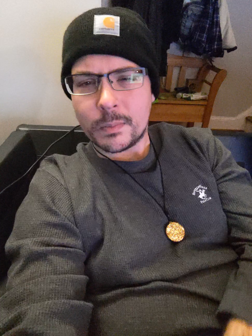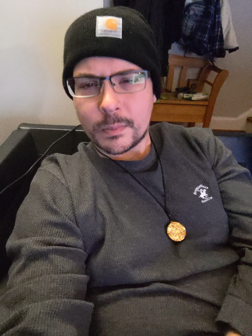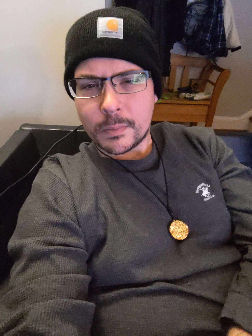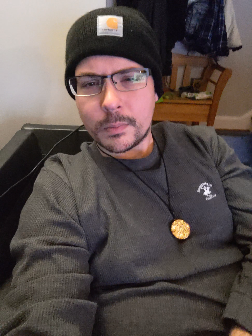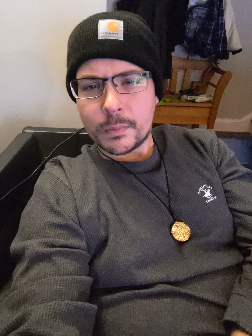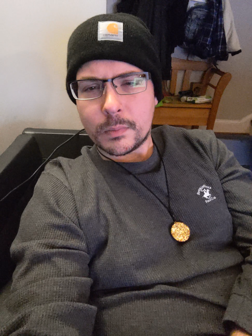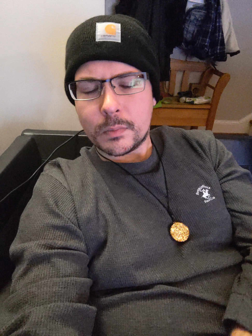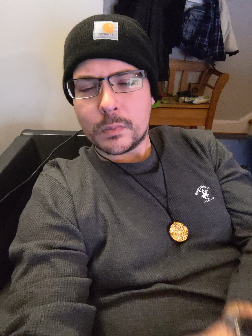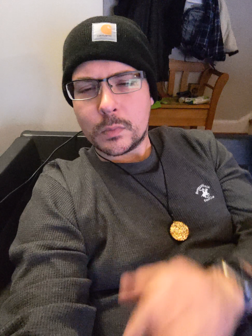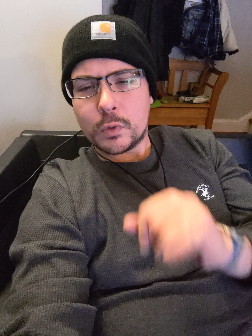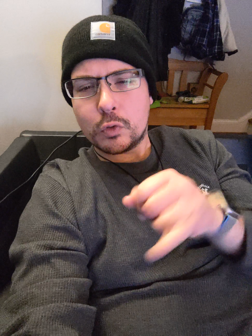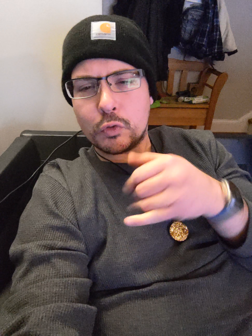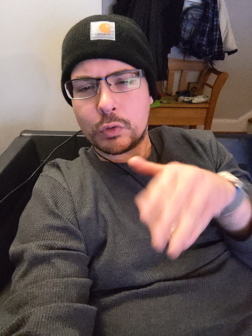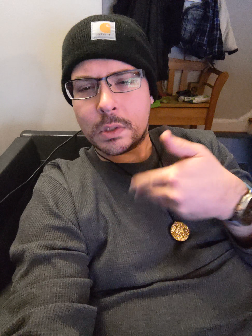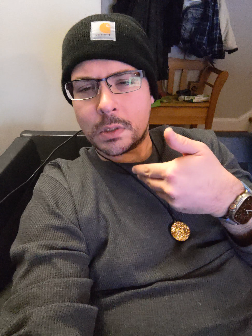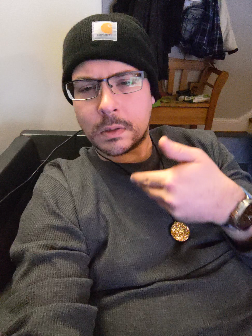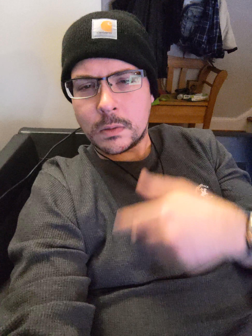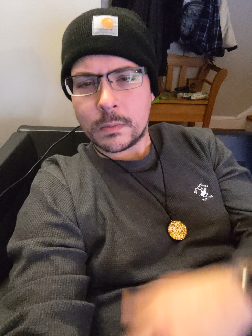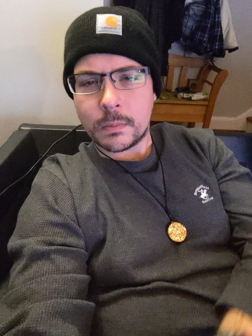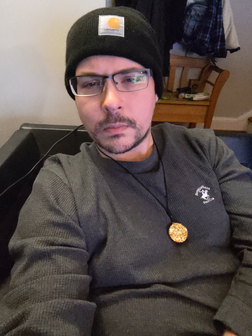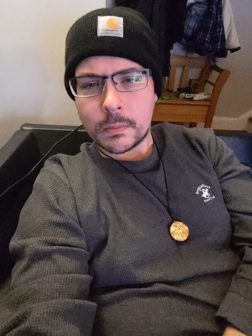jeans